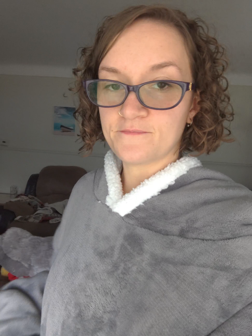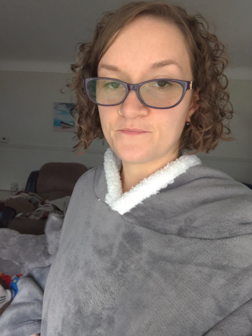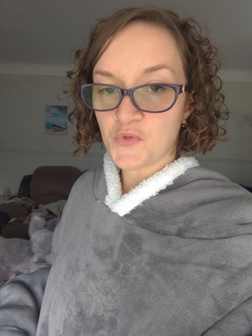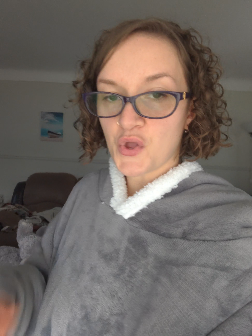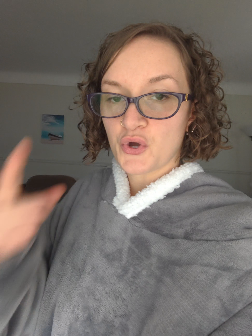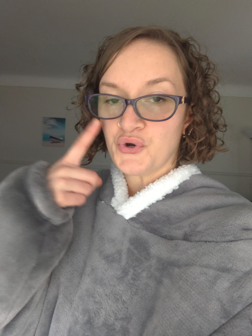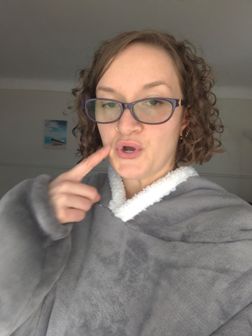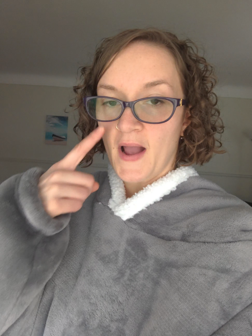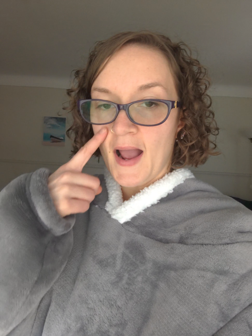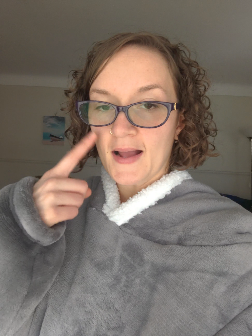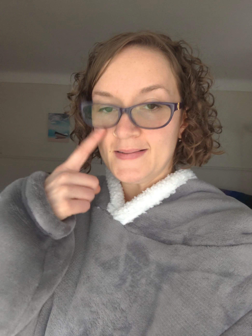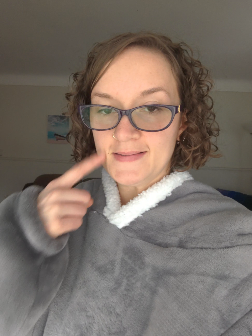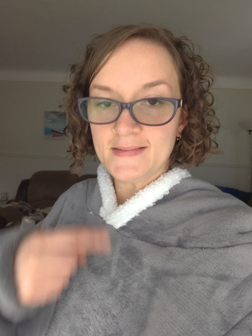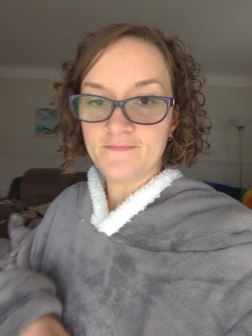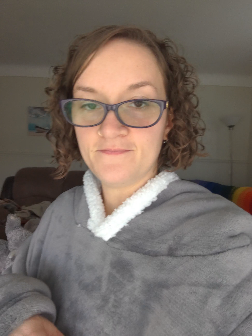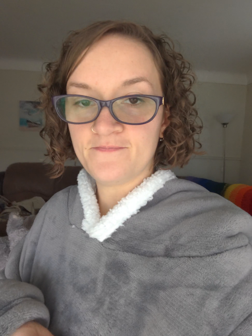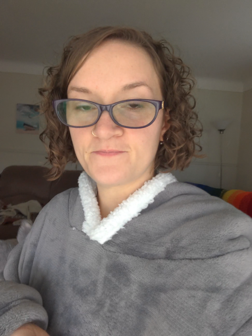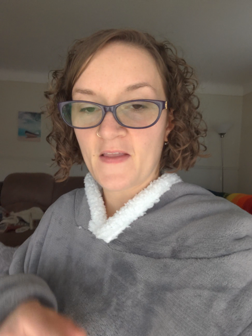cry